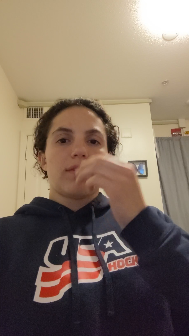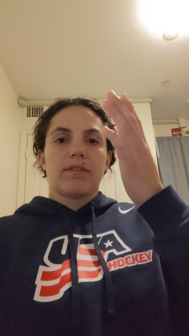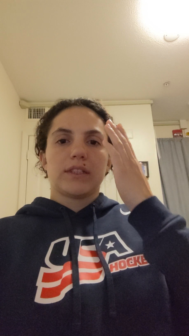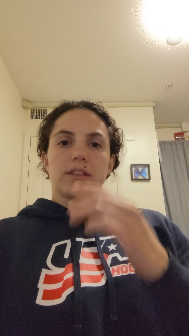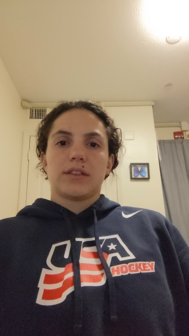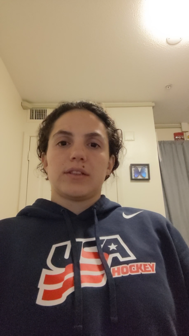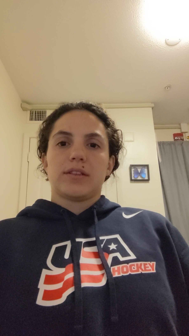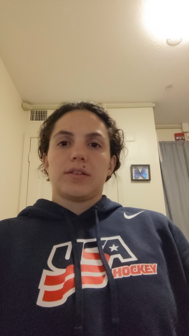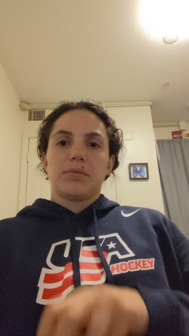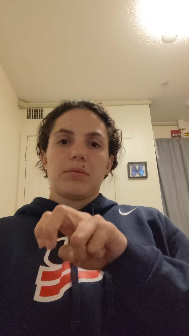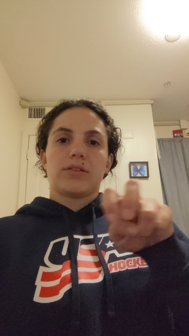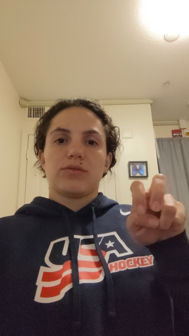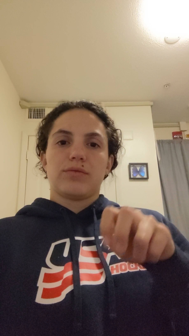bench